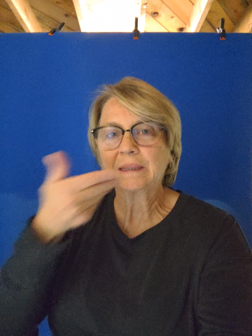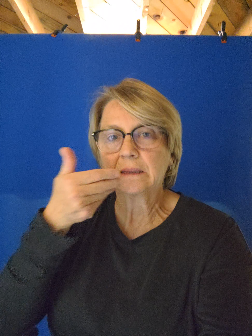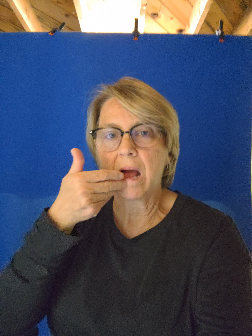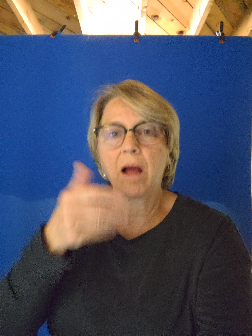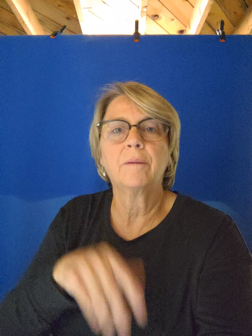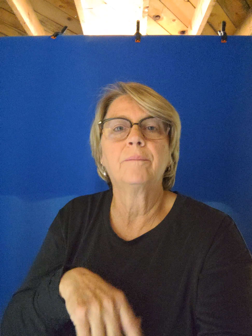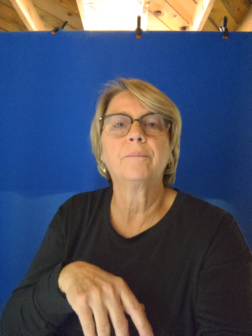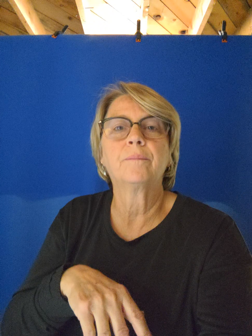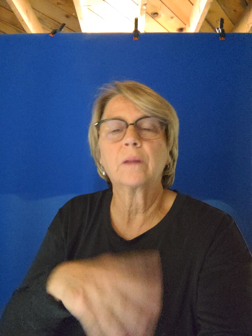pizza